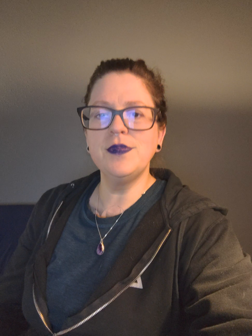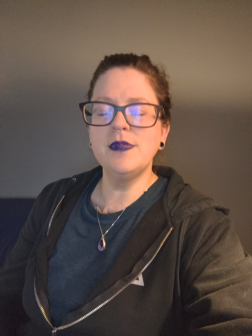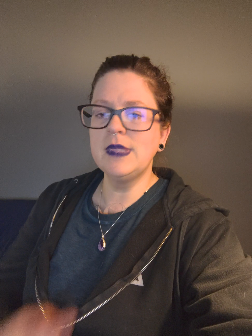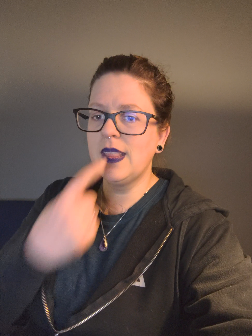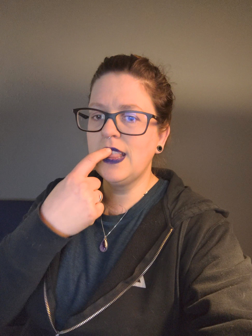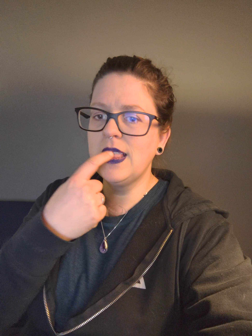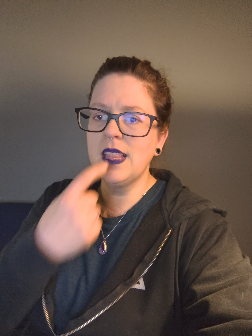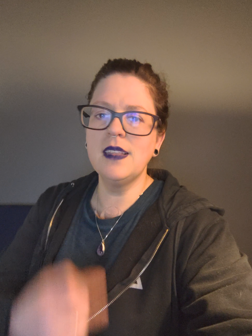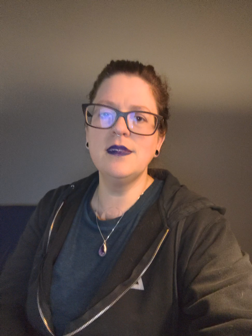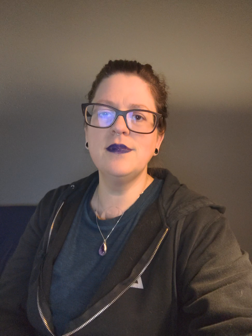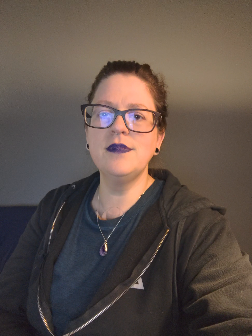tongue